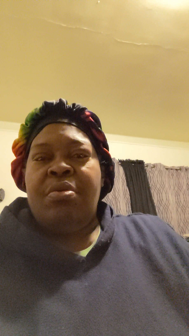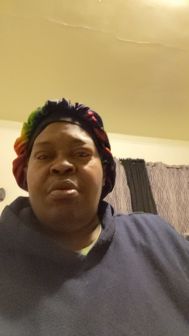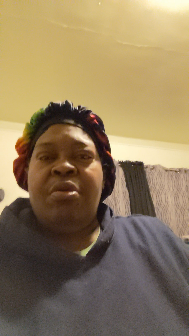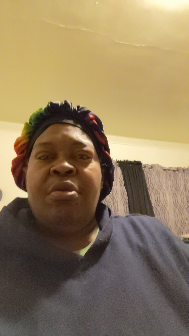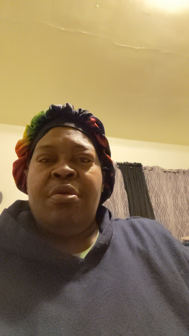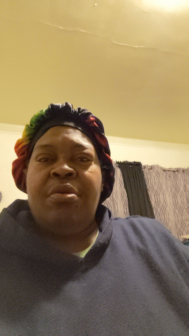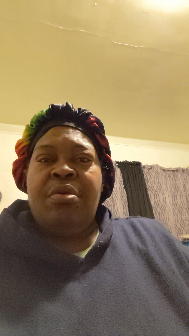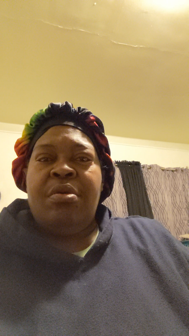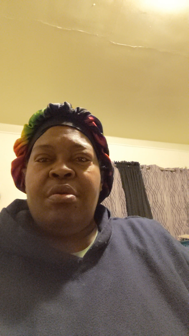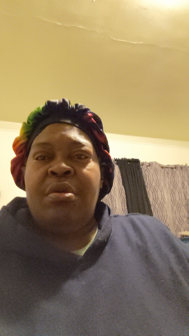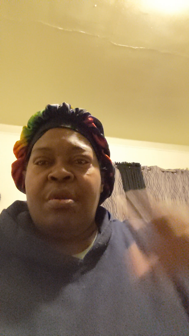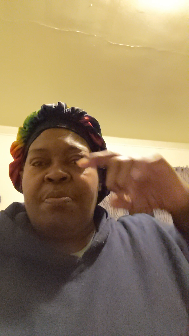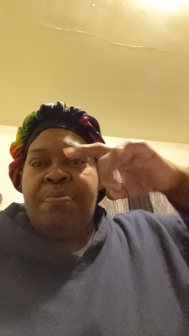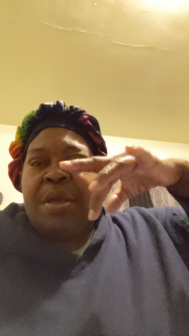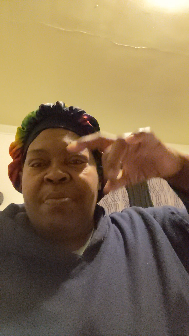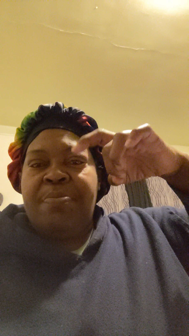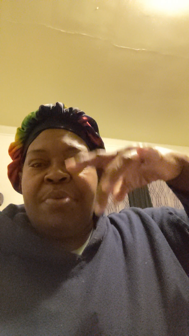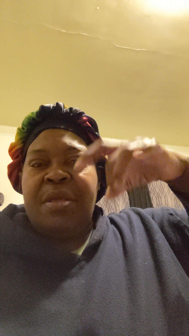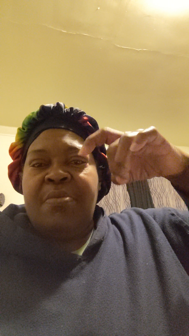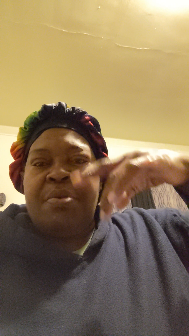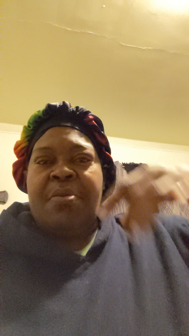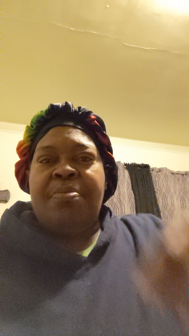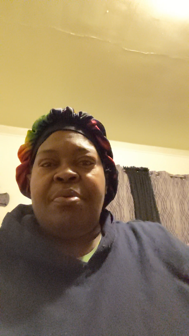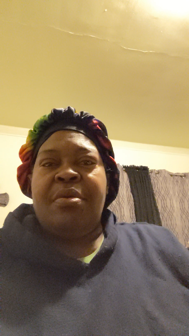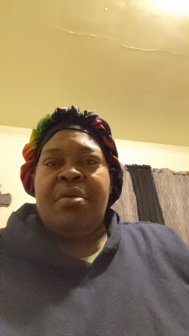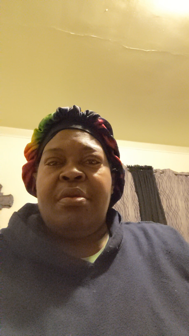pumpkin